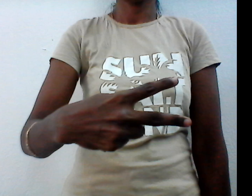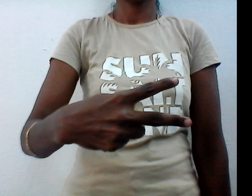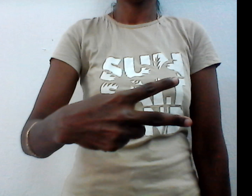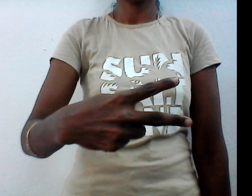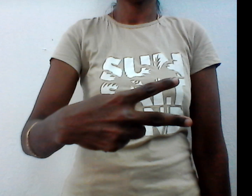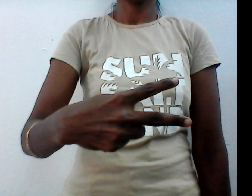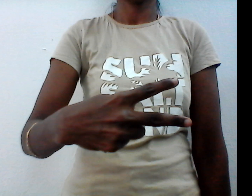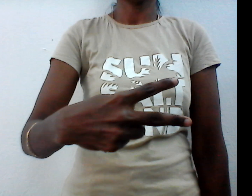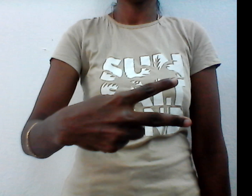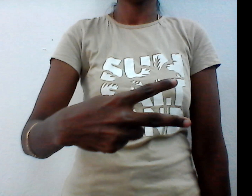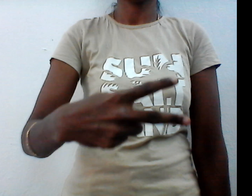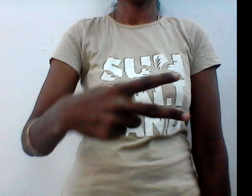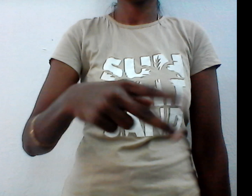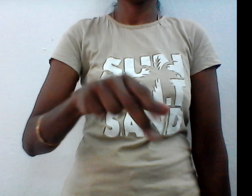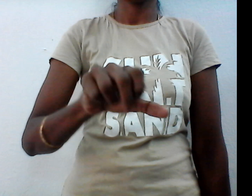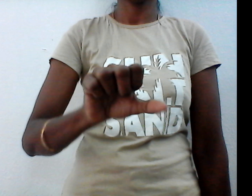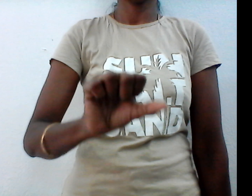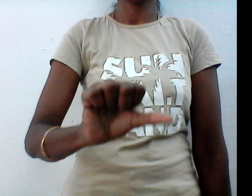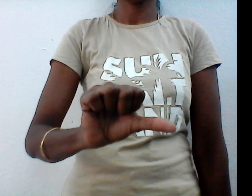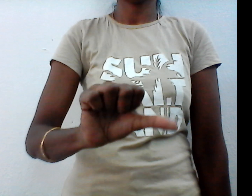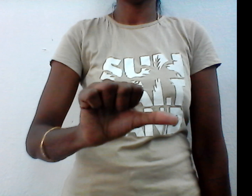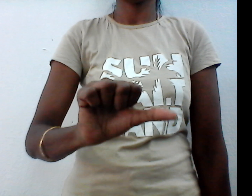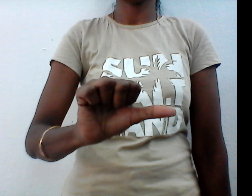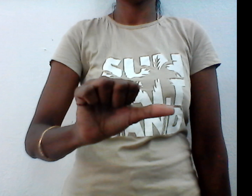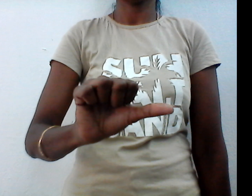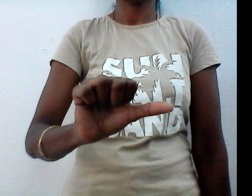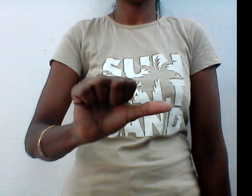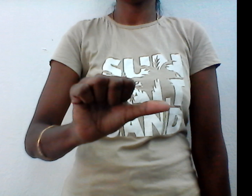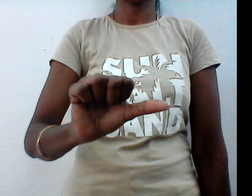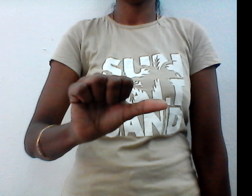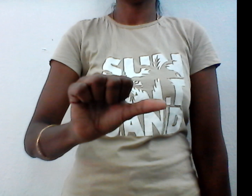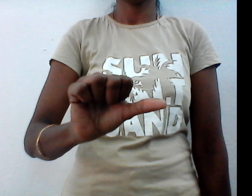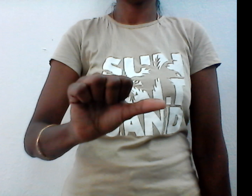ഐ